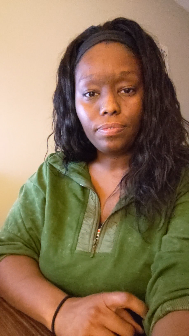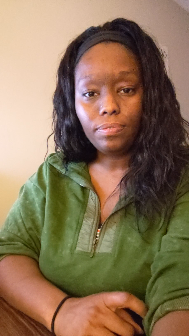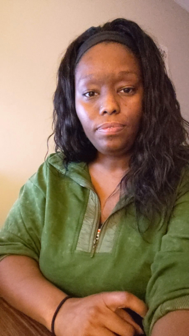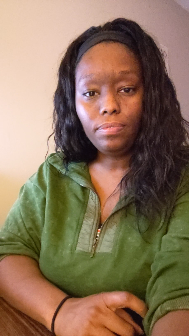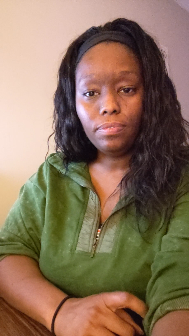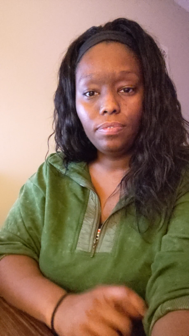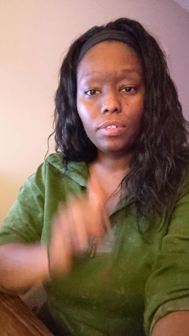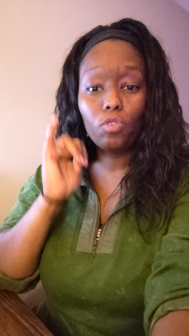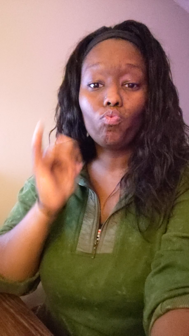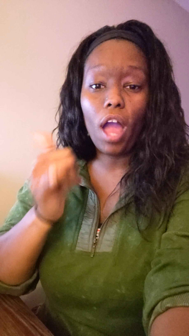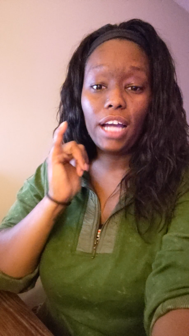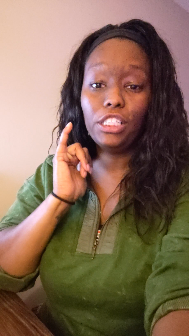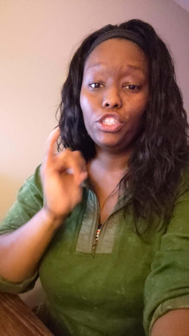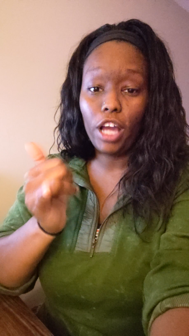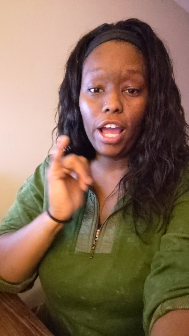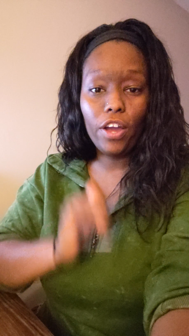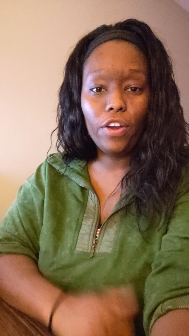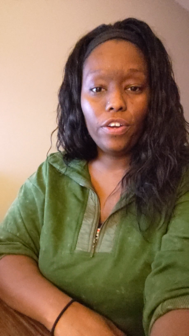rocking chair